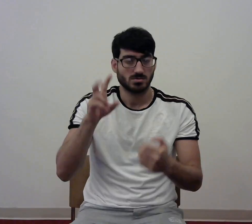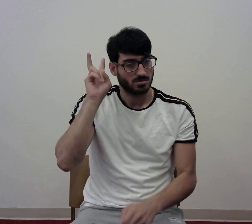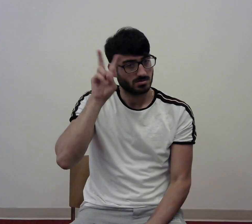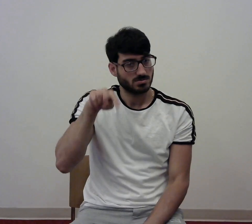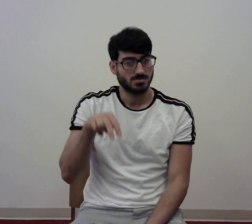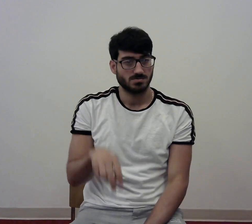bilmir